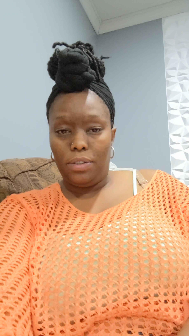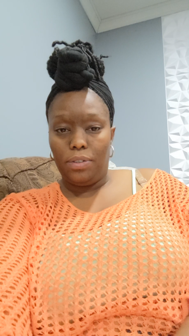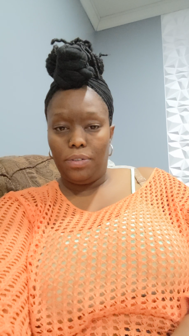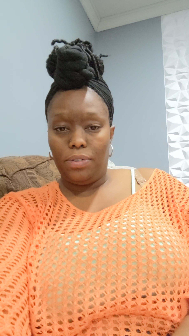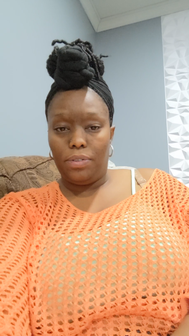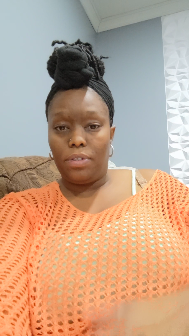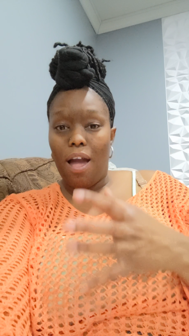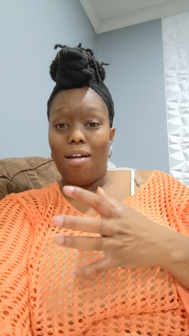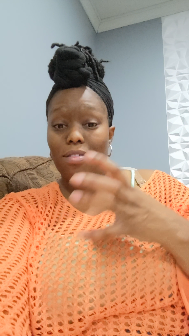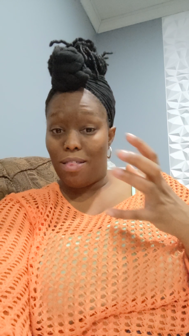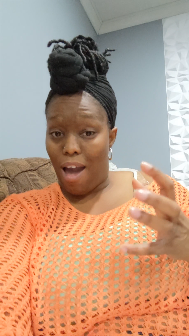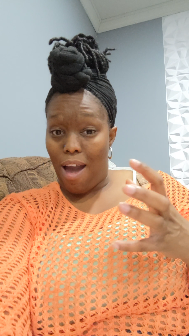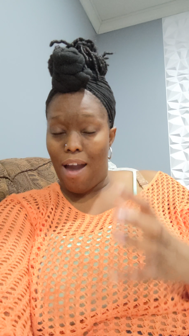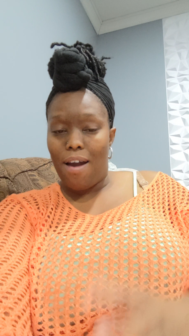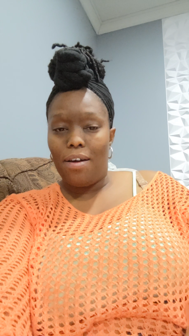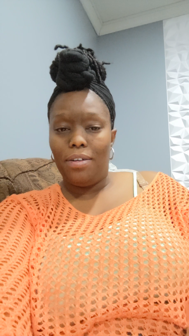a lot